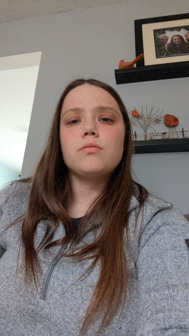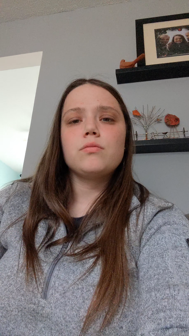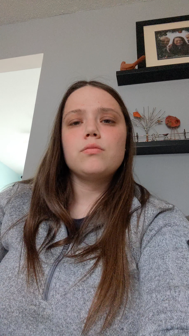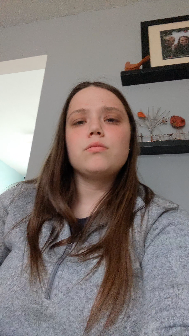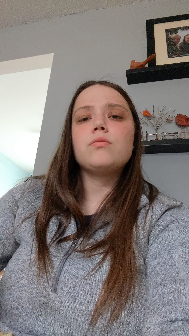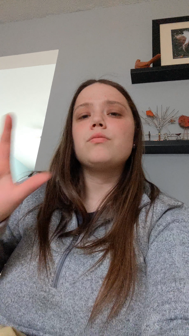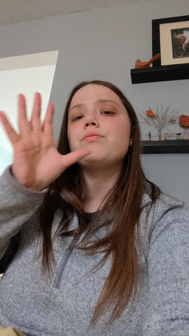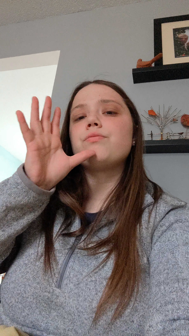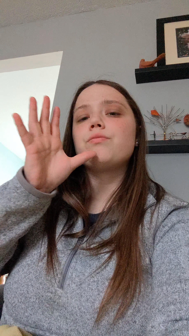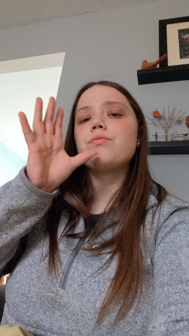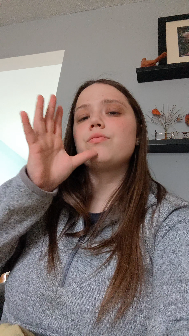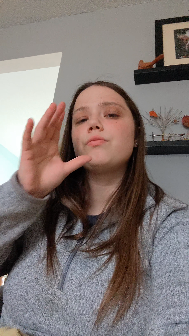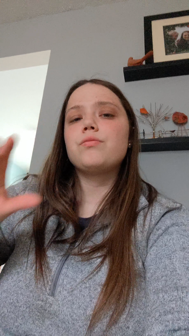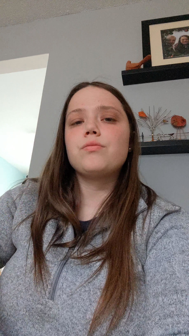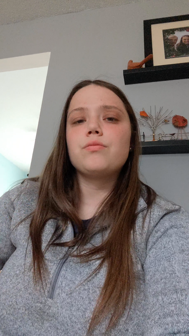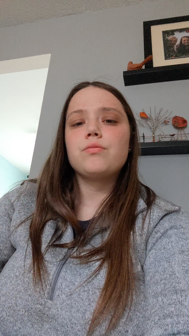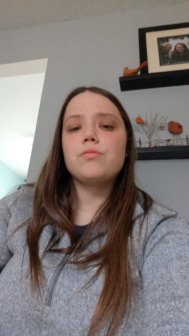mommy